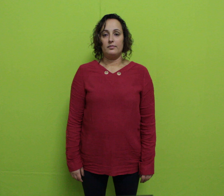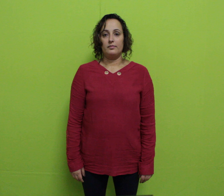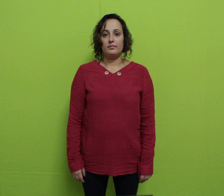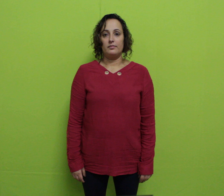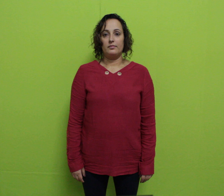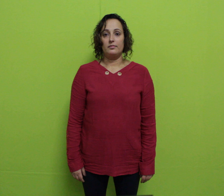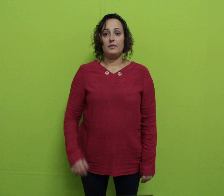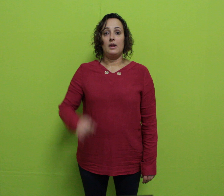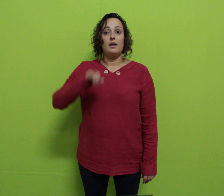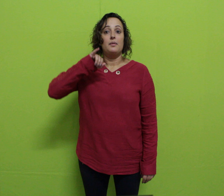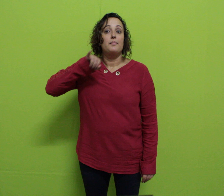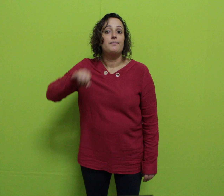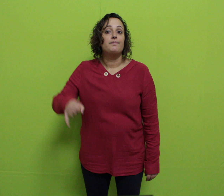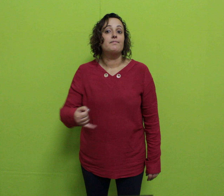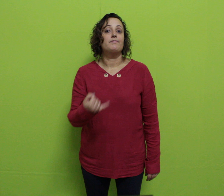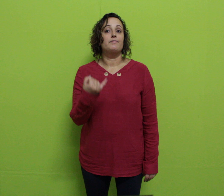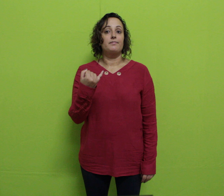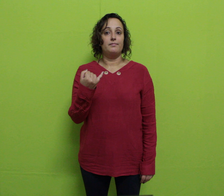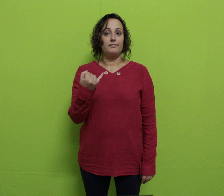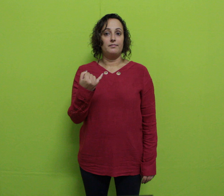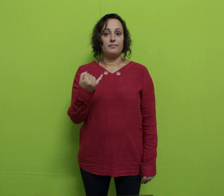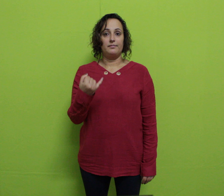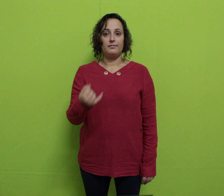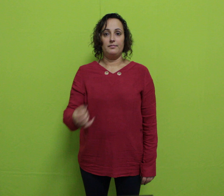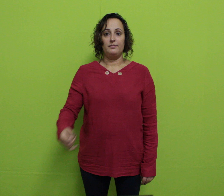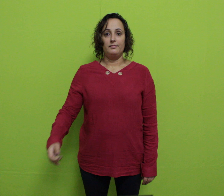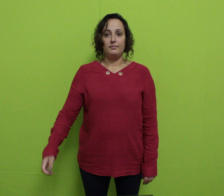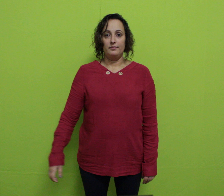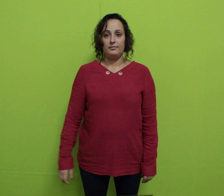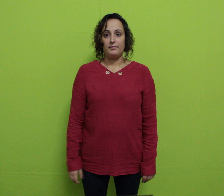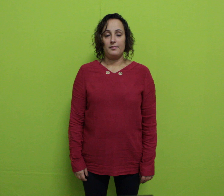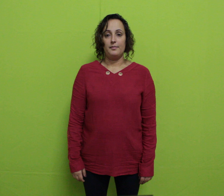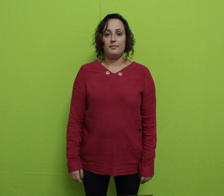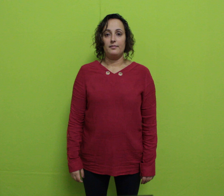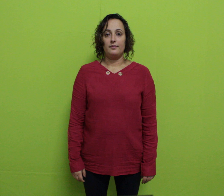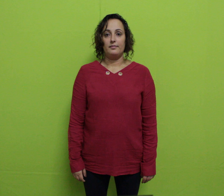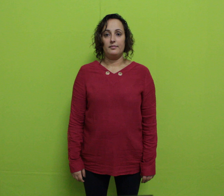aproveitar